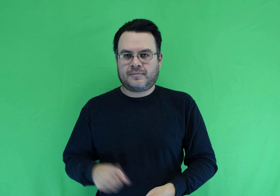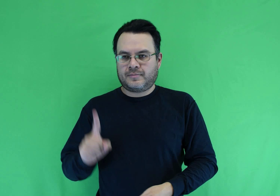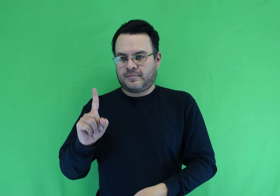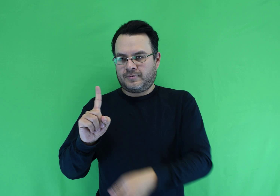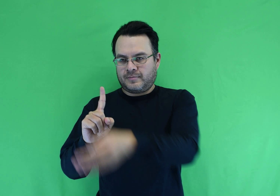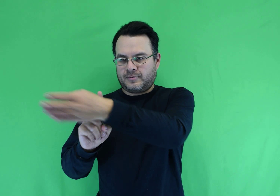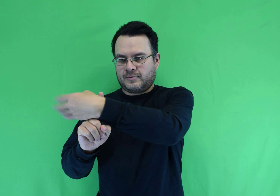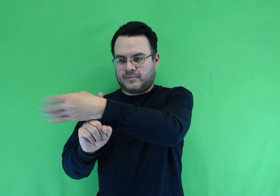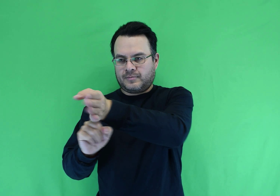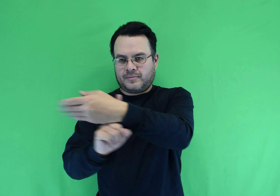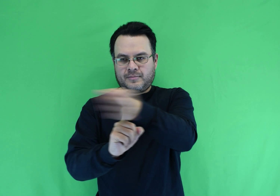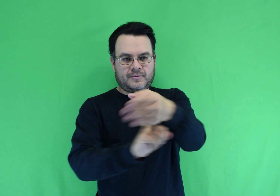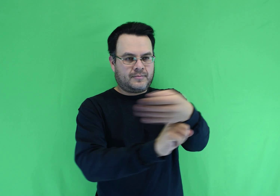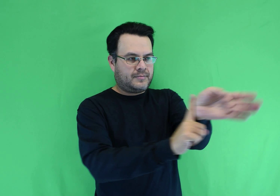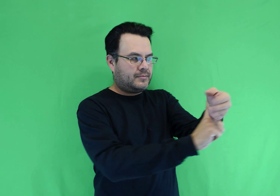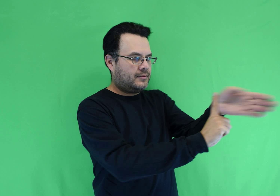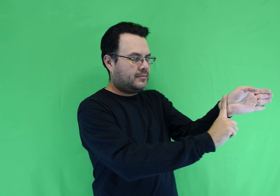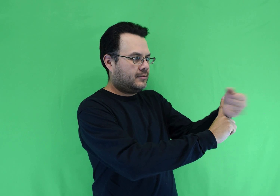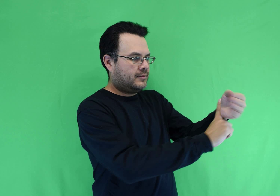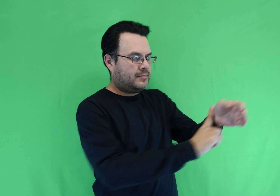ambulancia